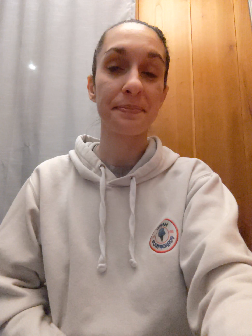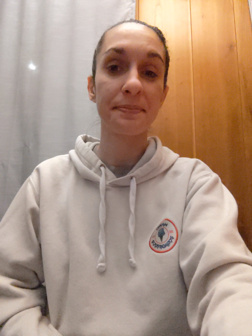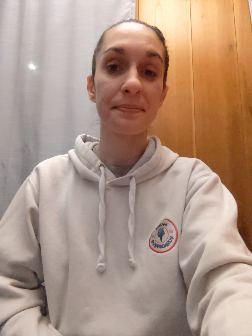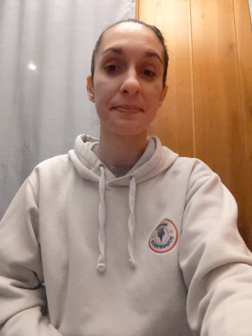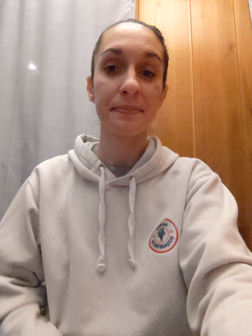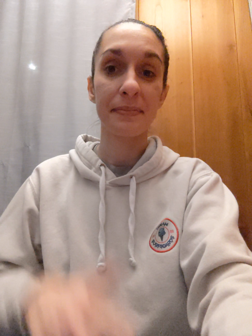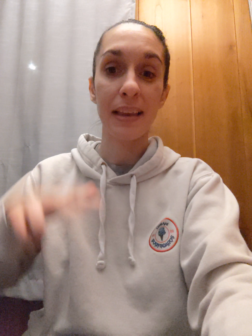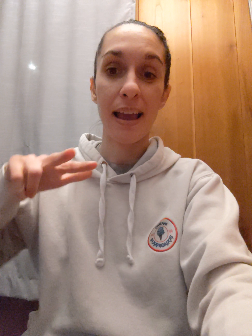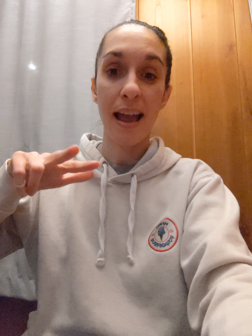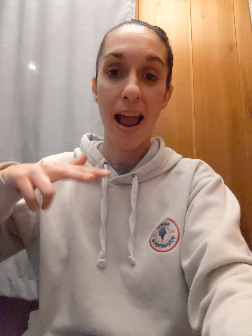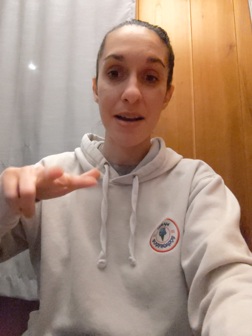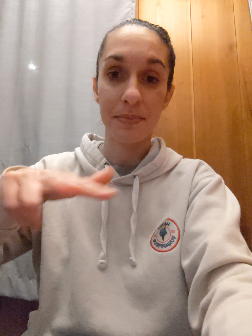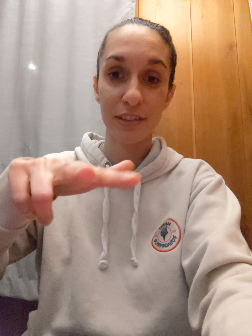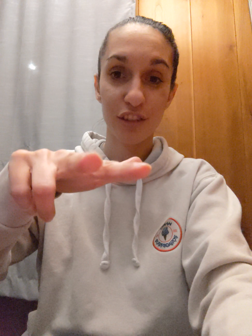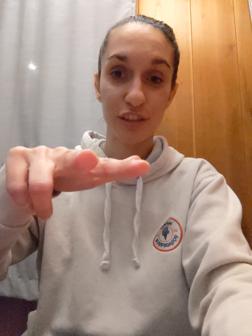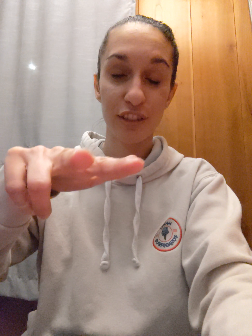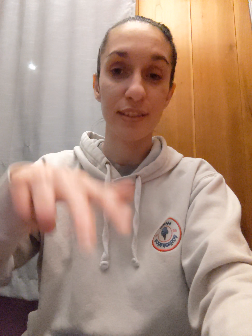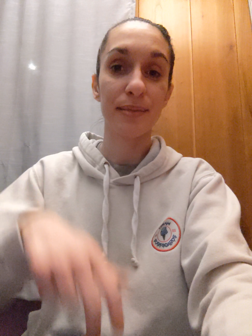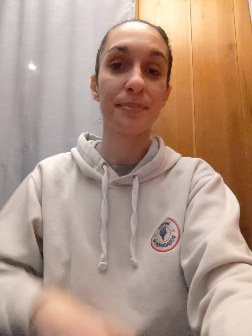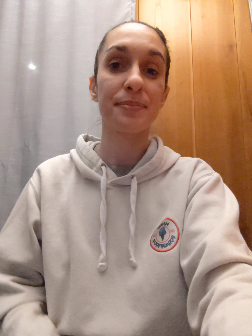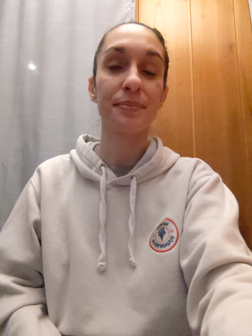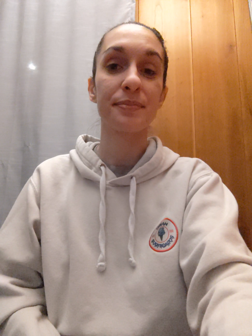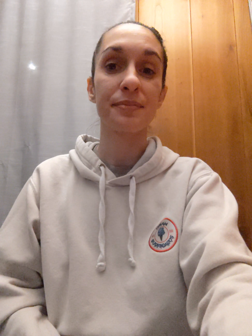helicopter